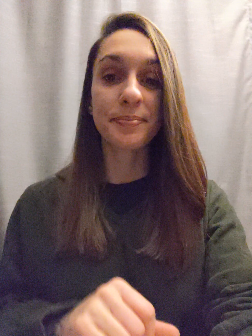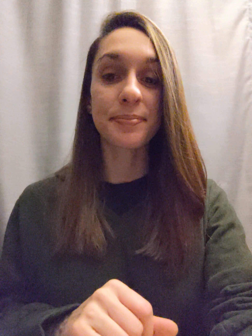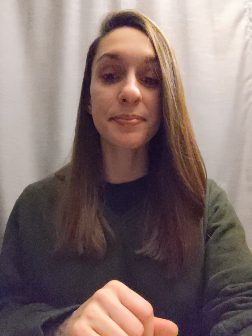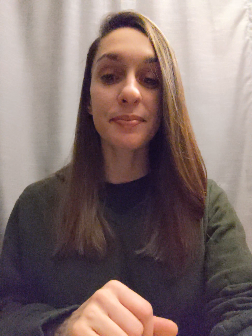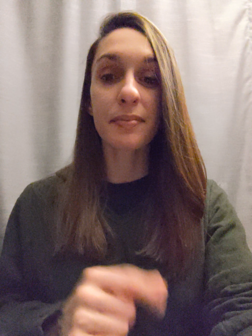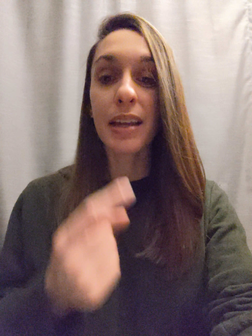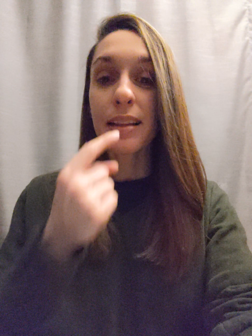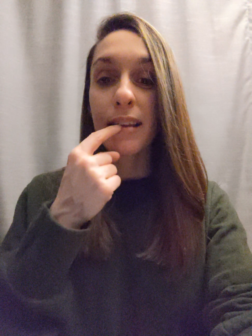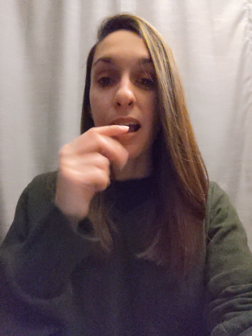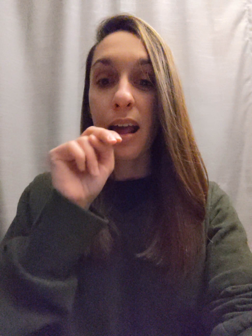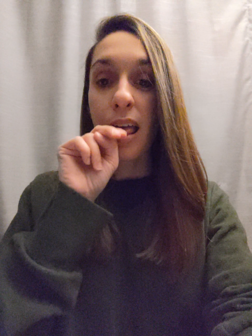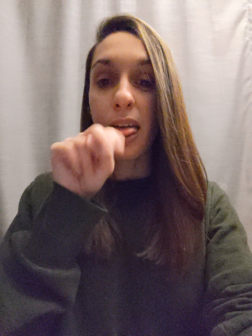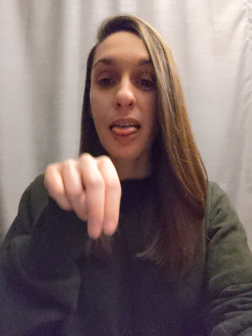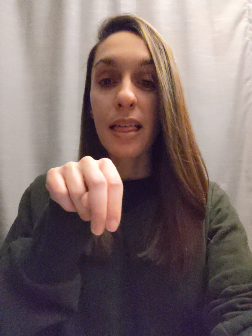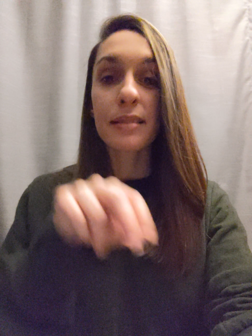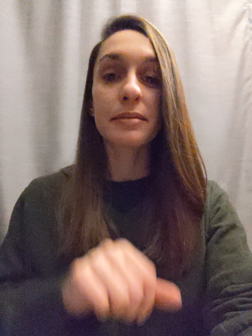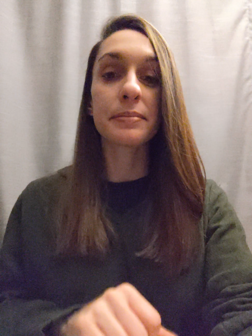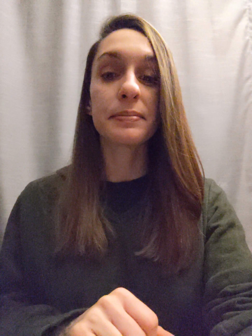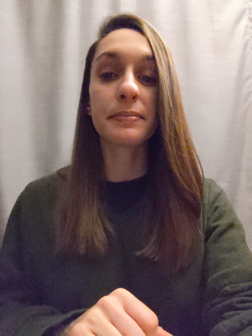tongue